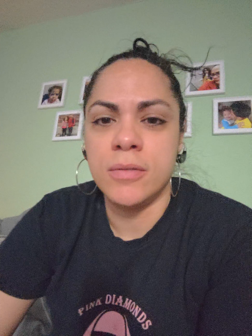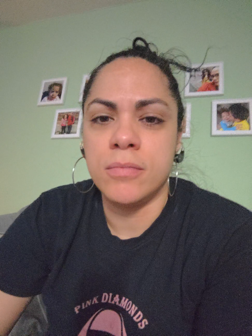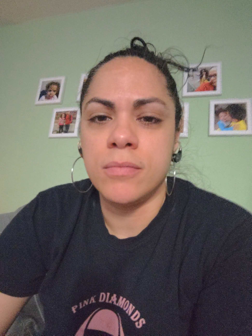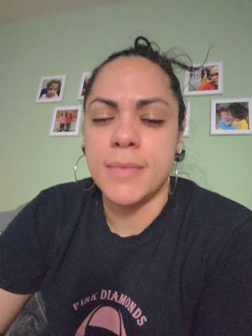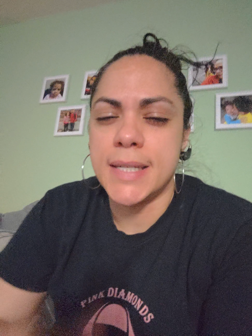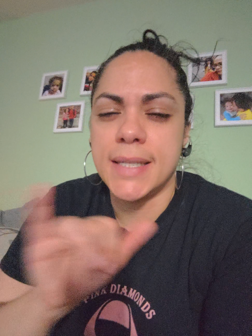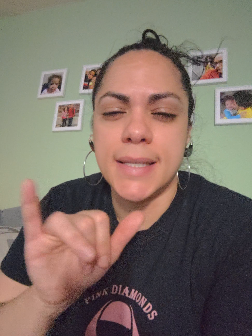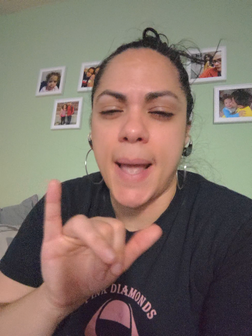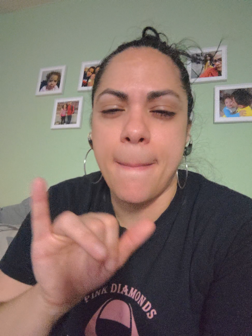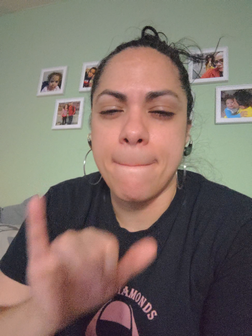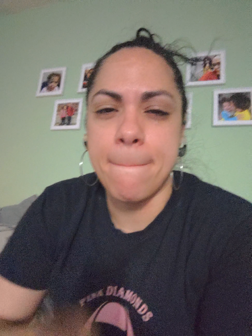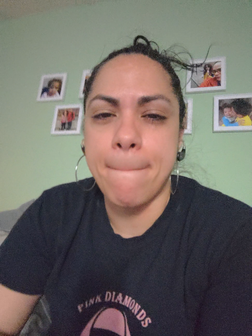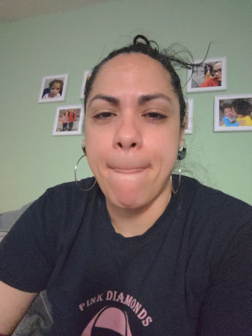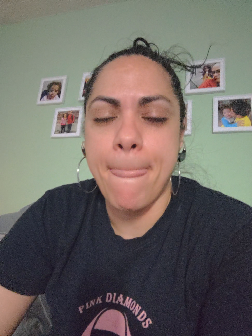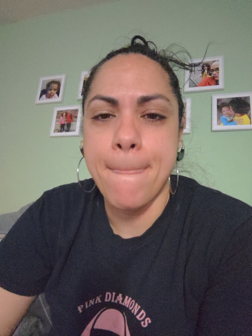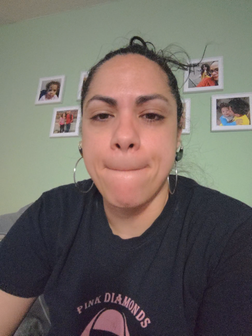same